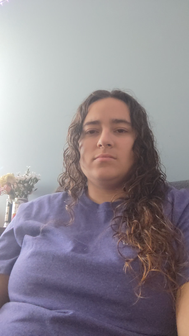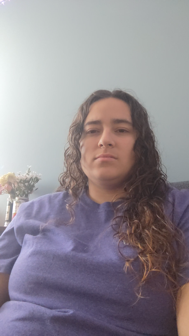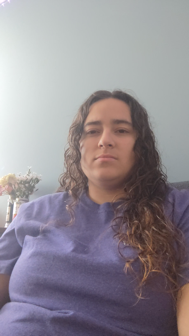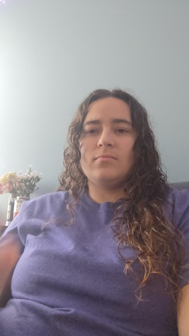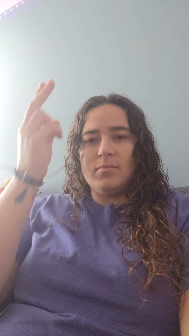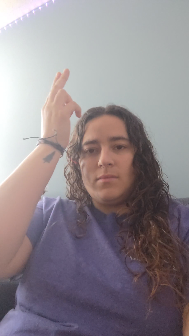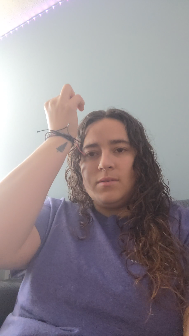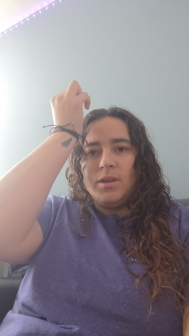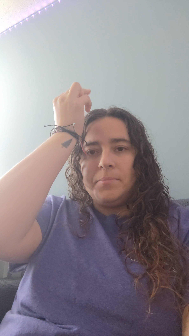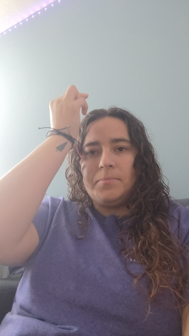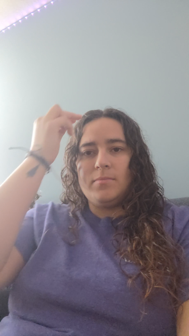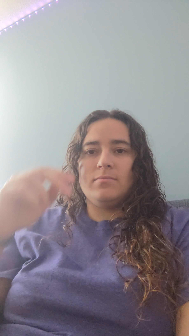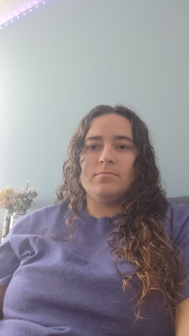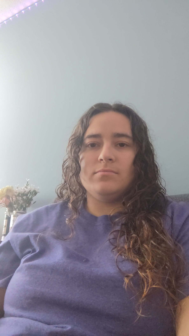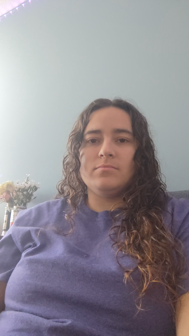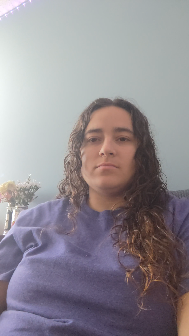rabbit